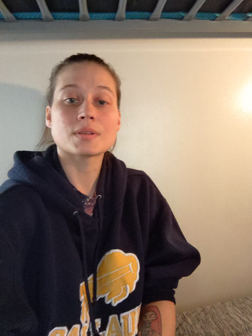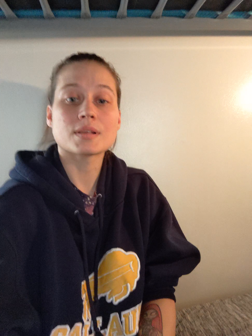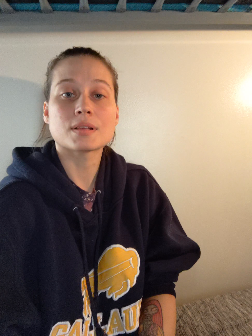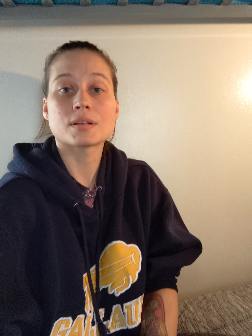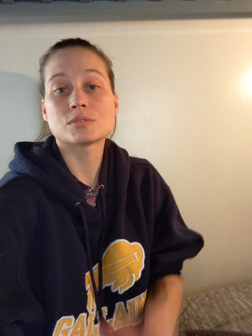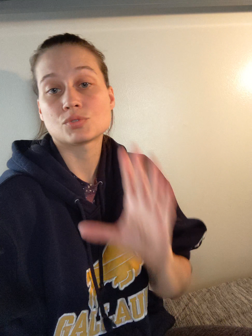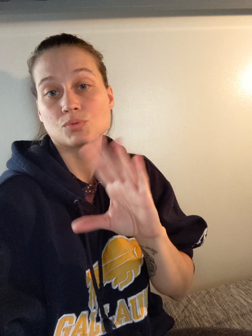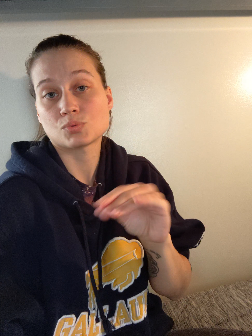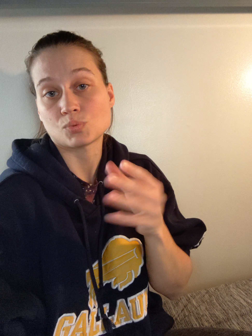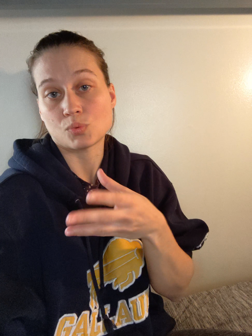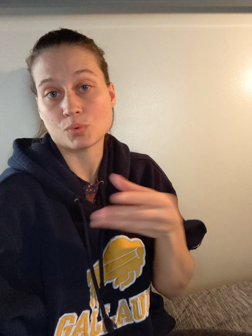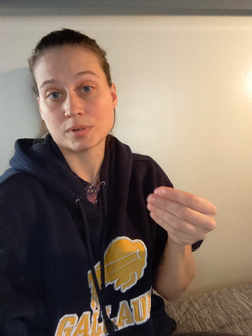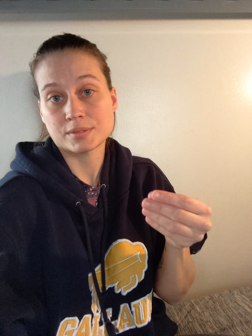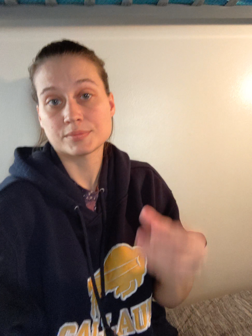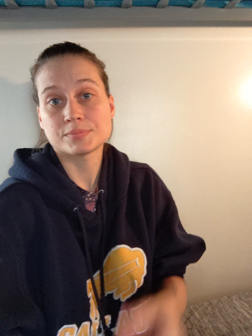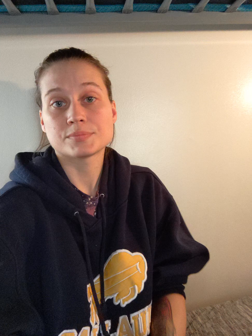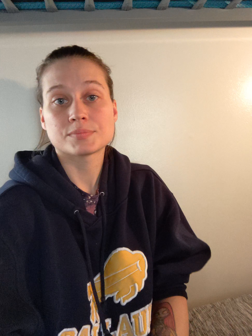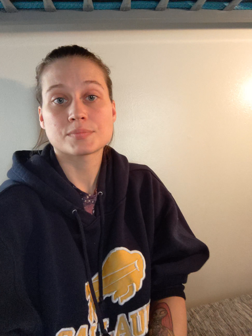story